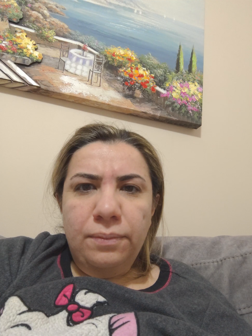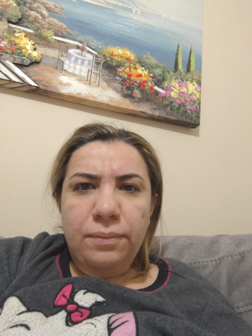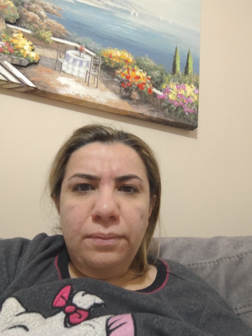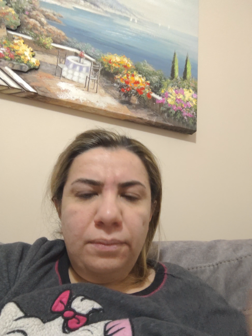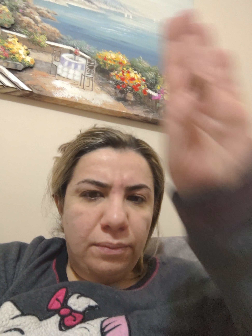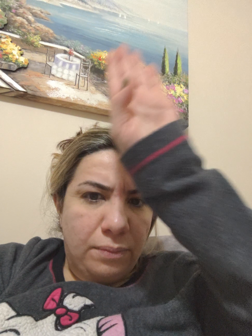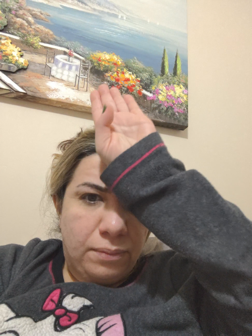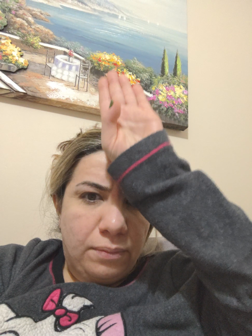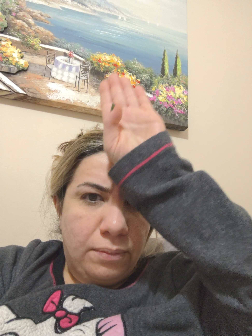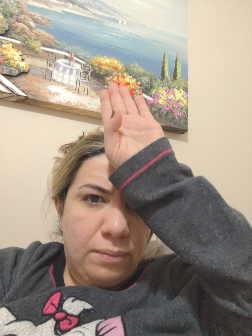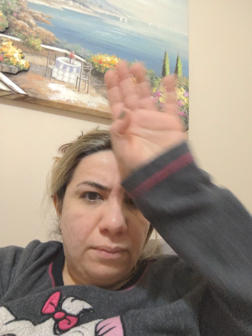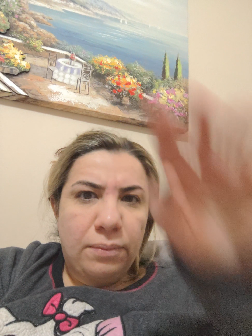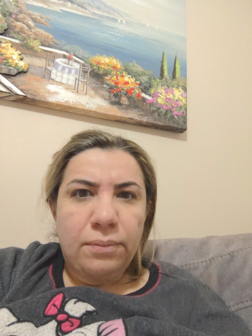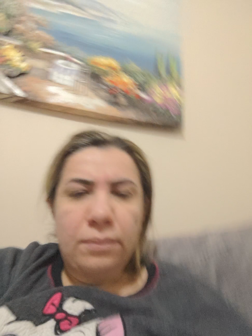fireman